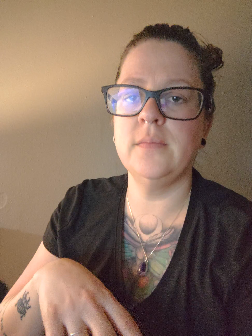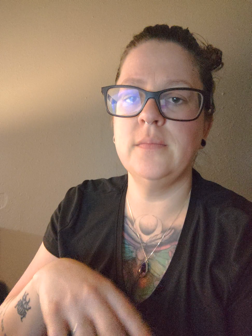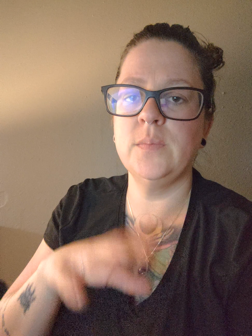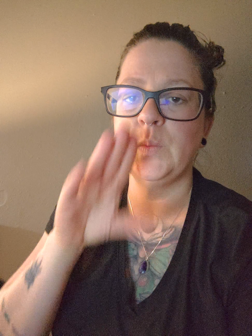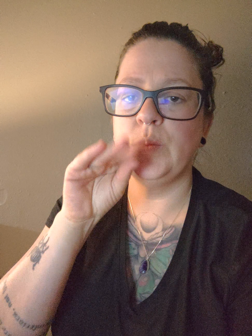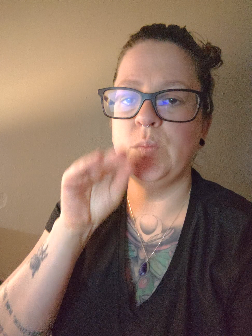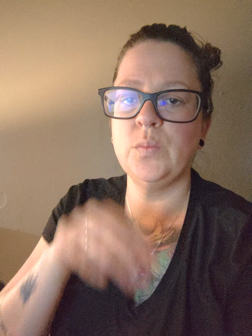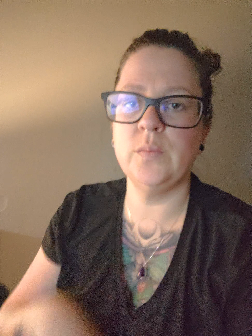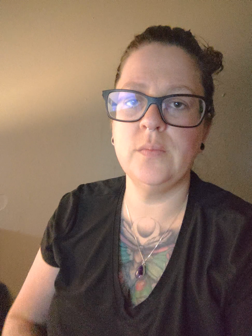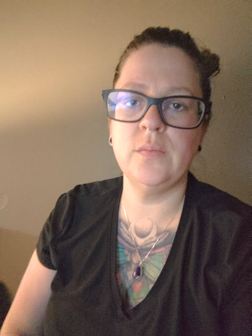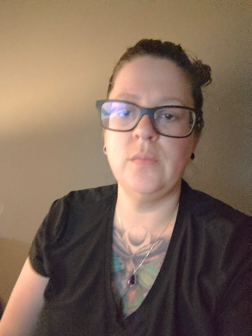goose